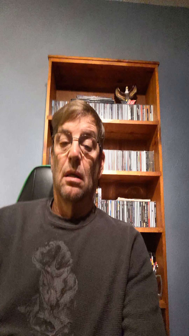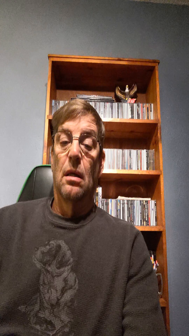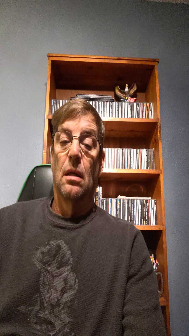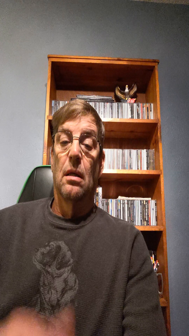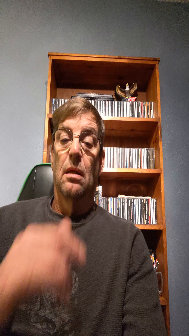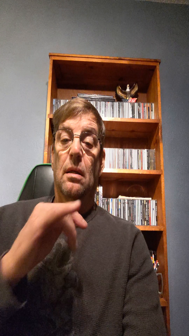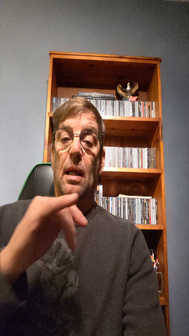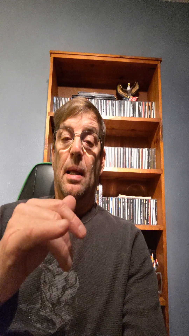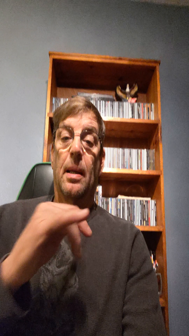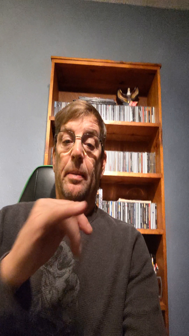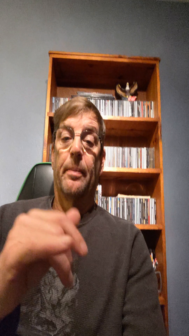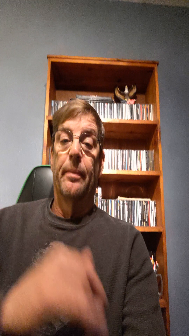same